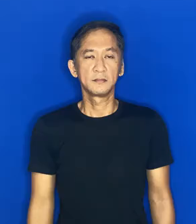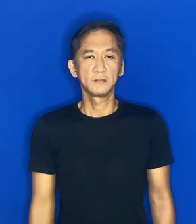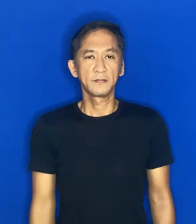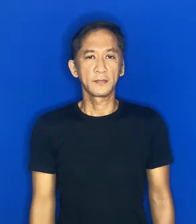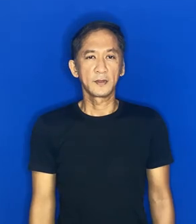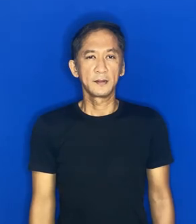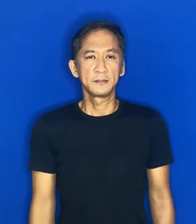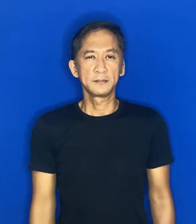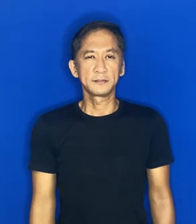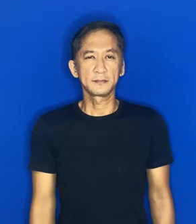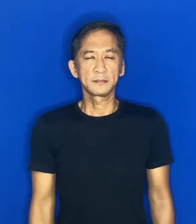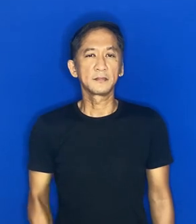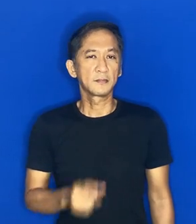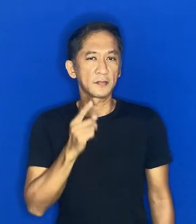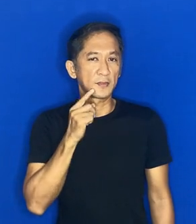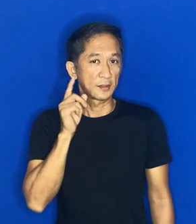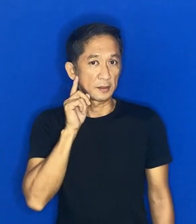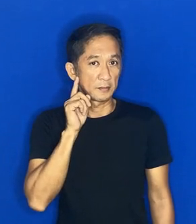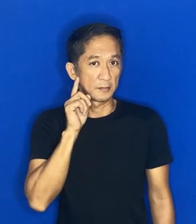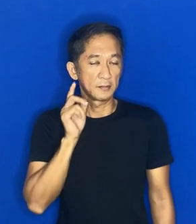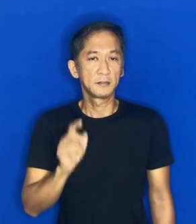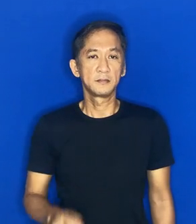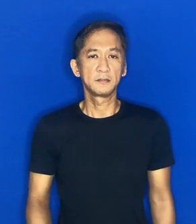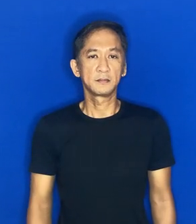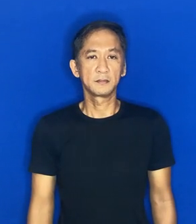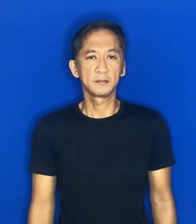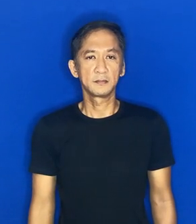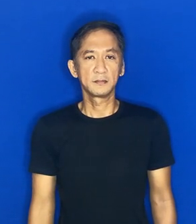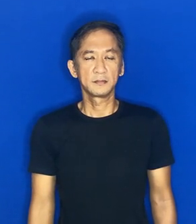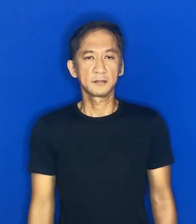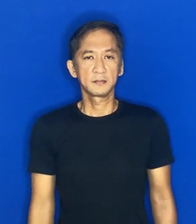deaf